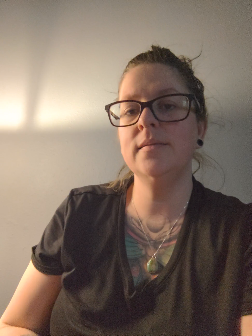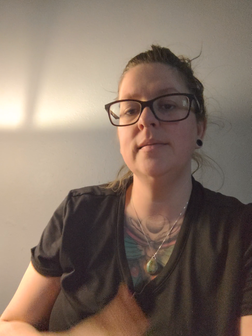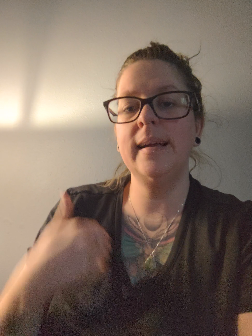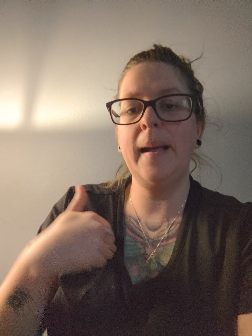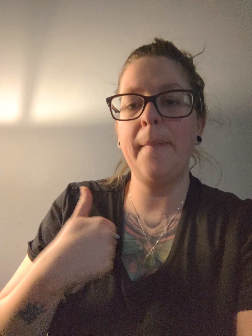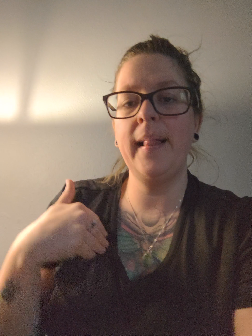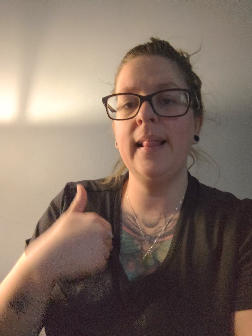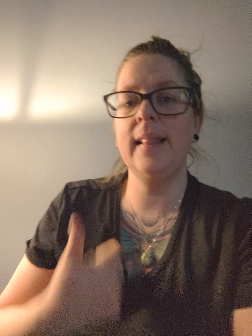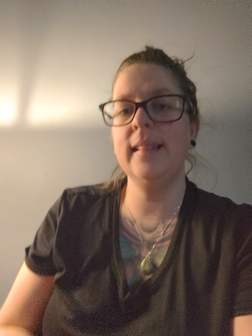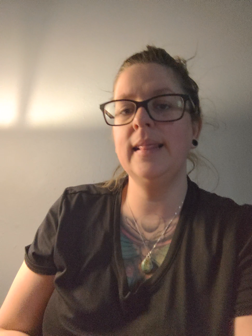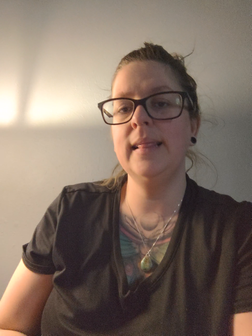animal